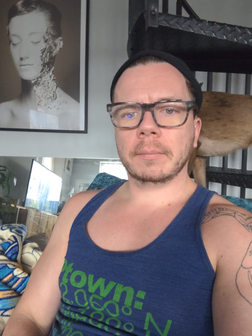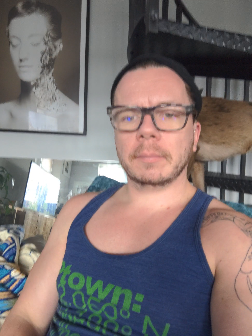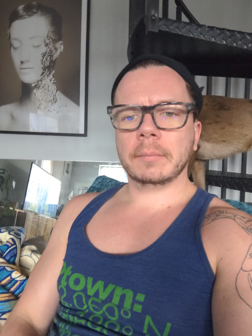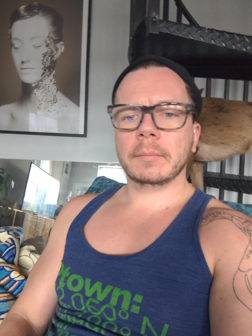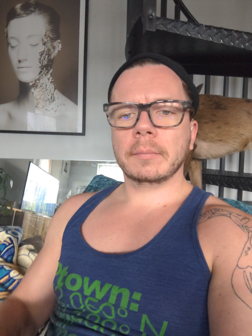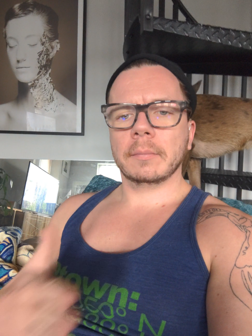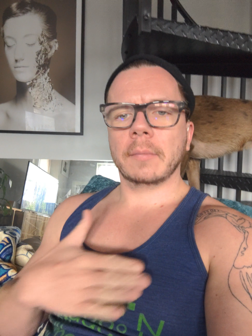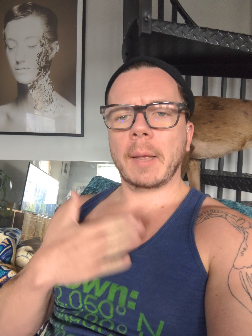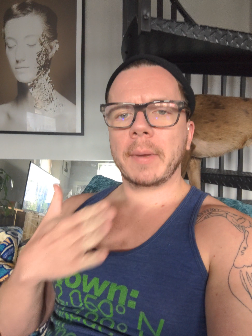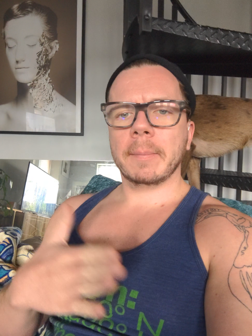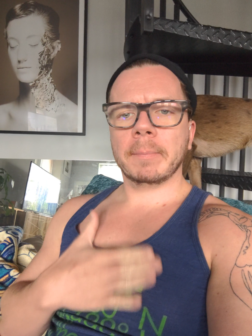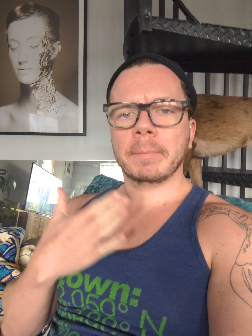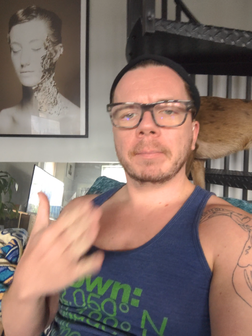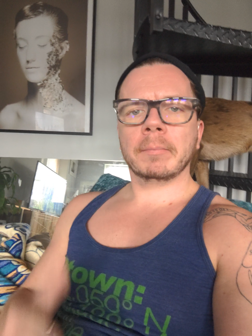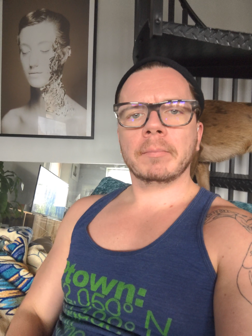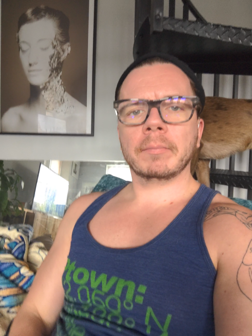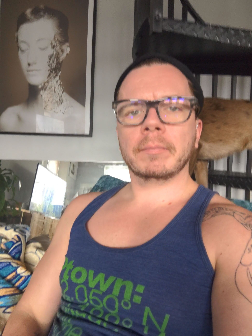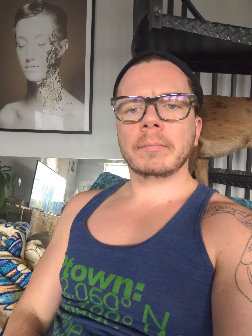happy